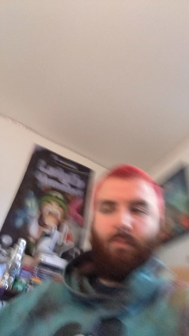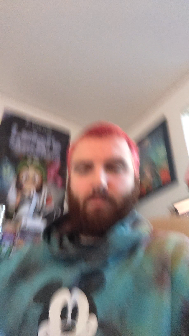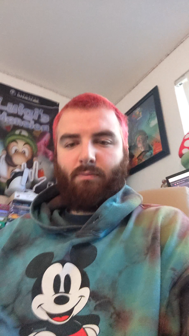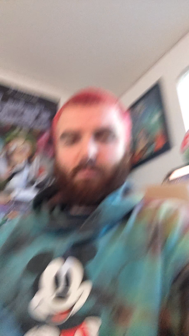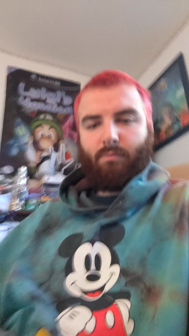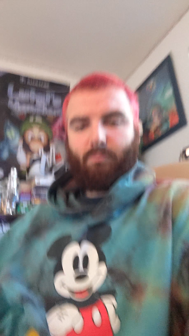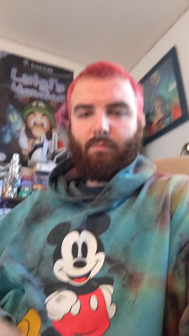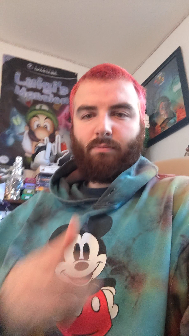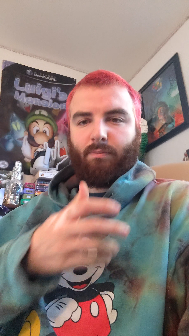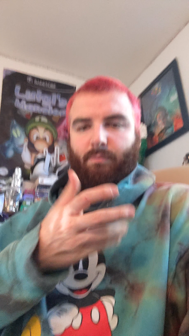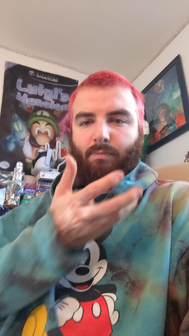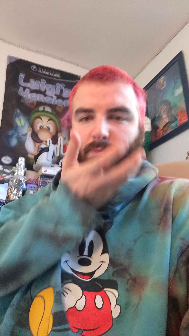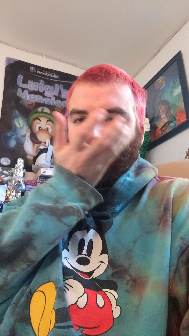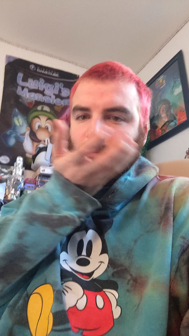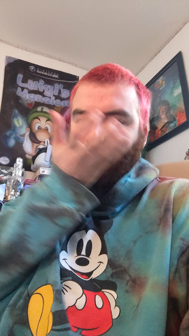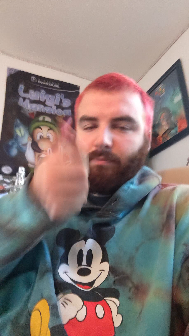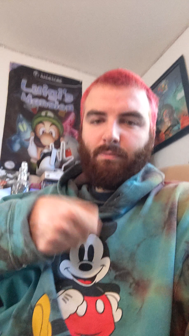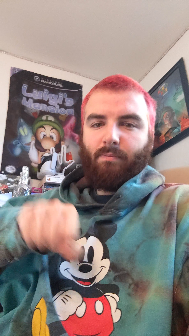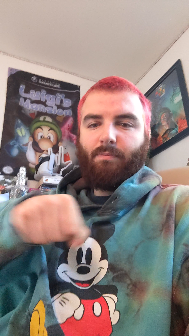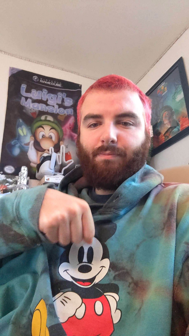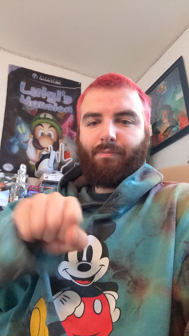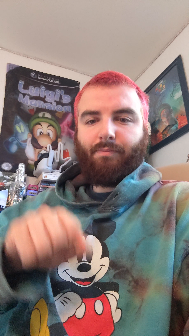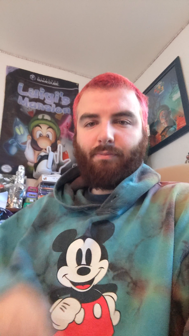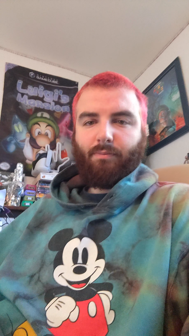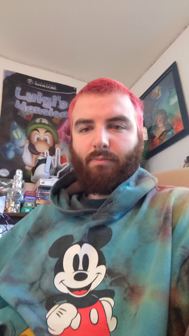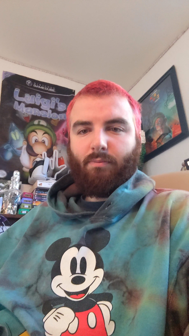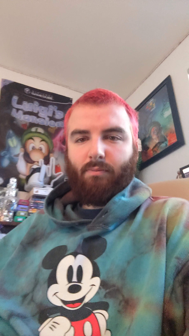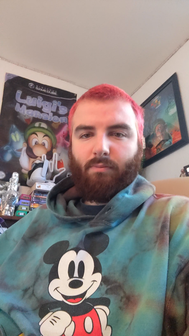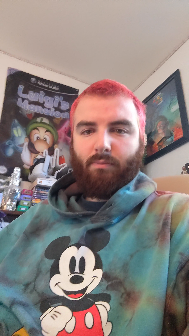lawn mower